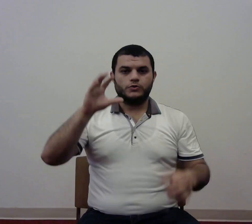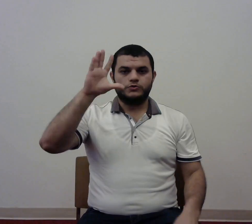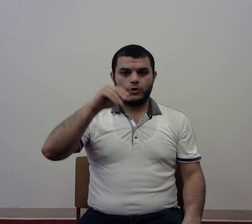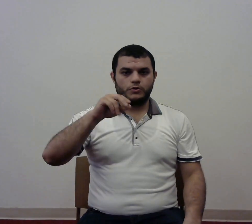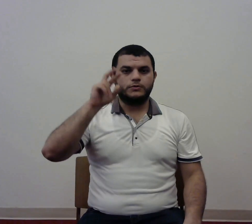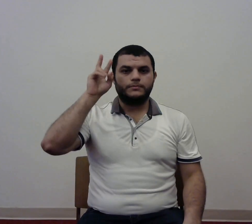söndurə